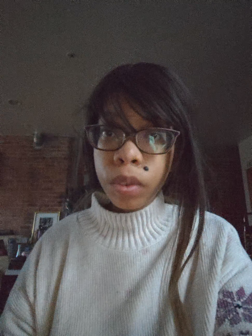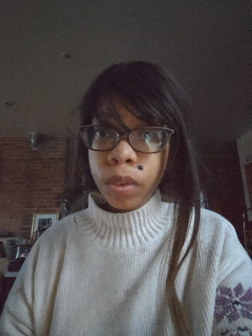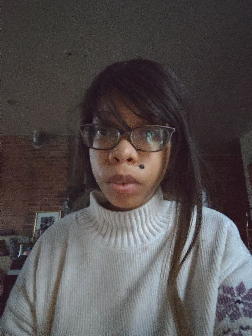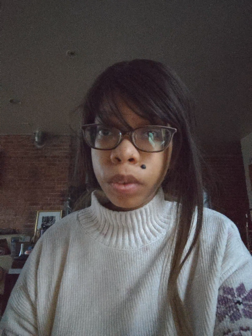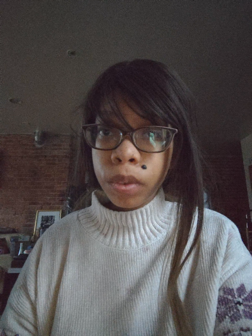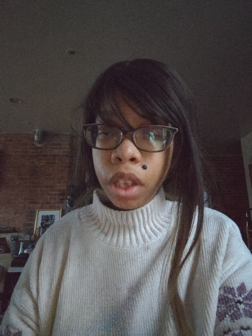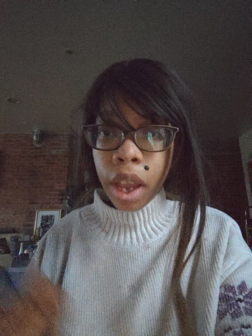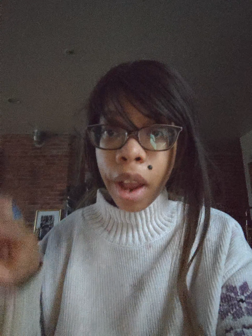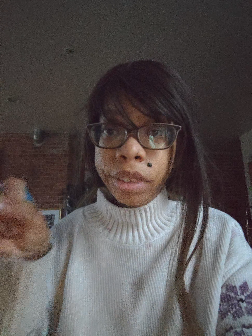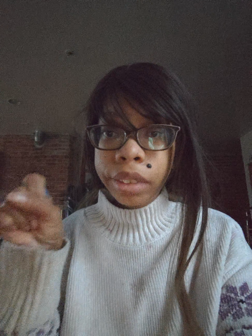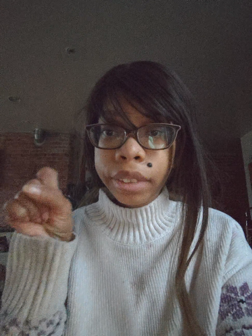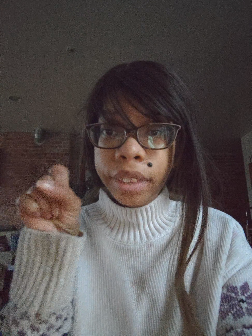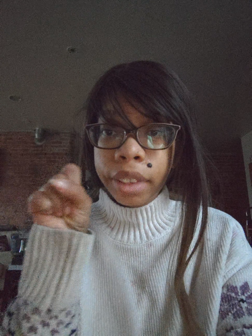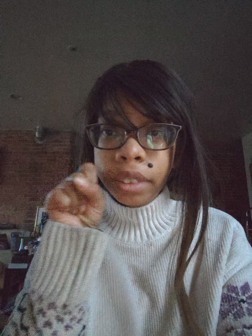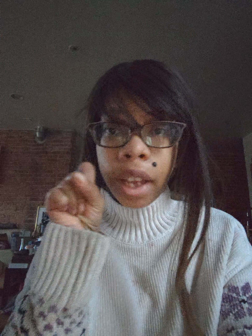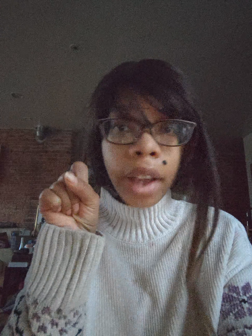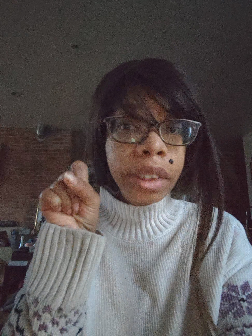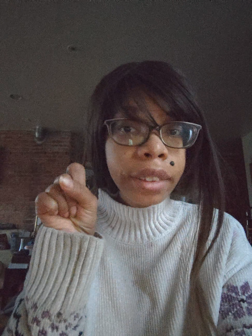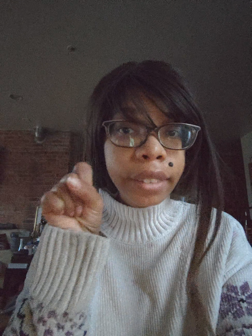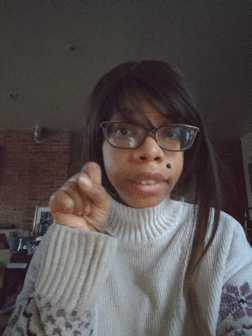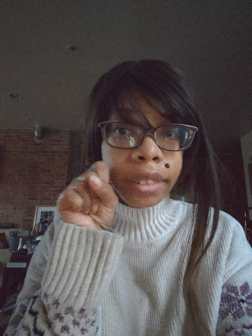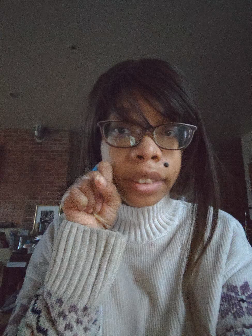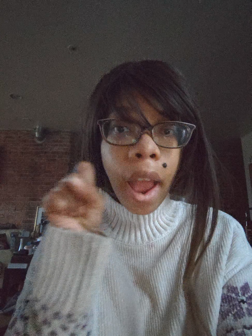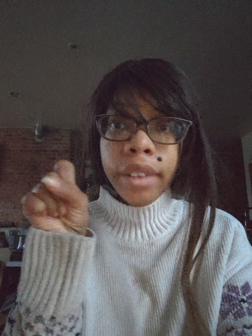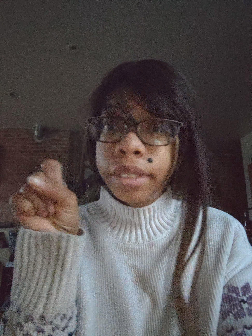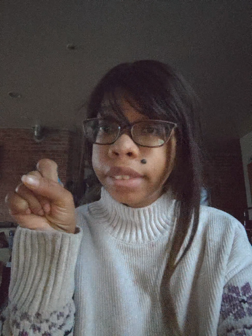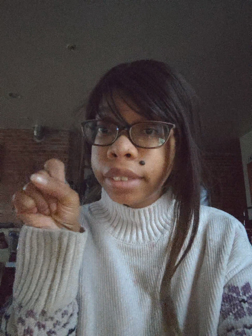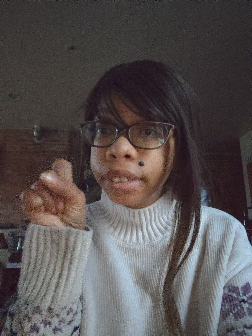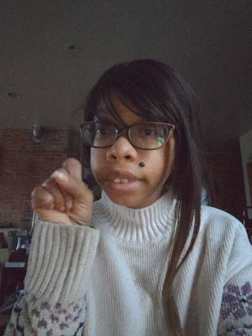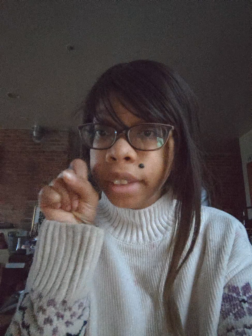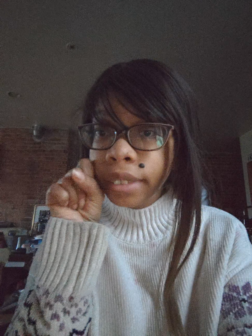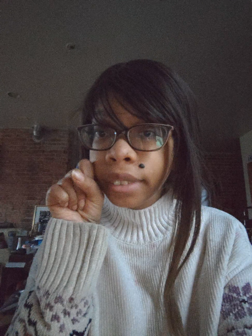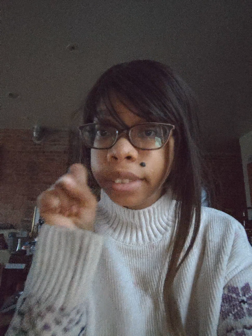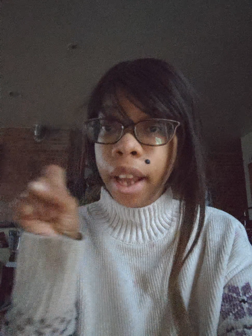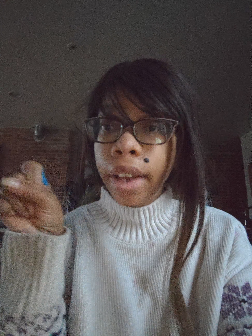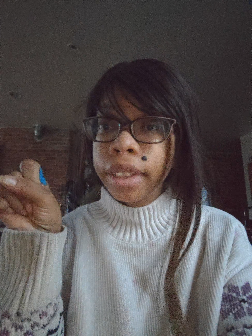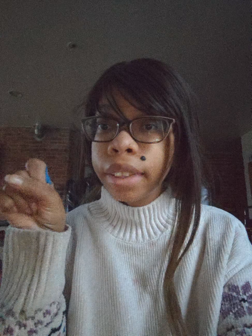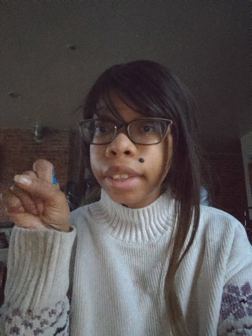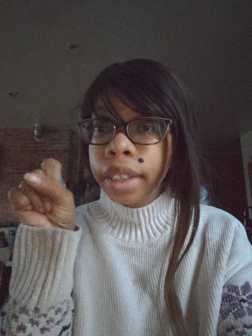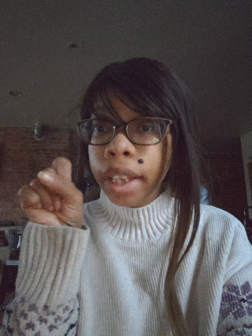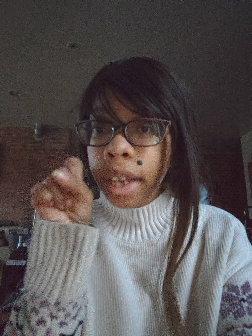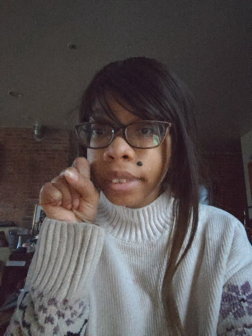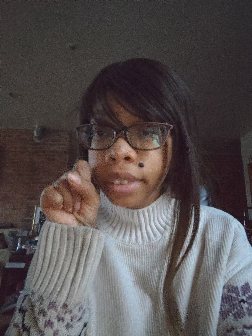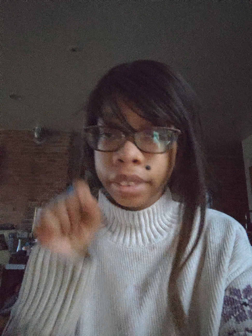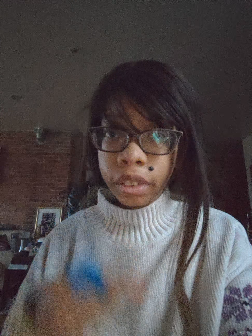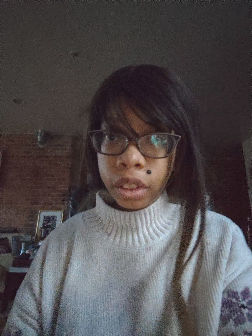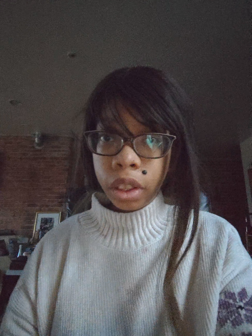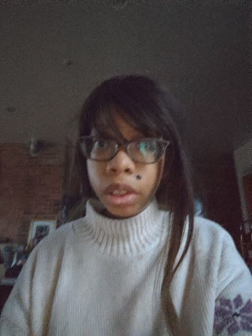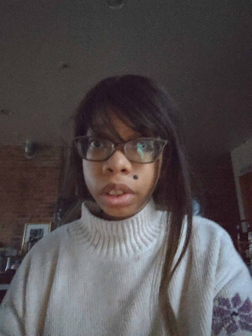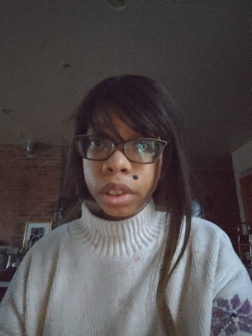carrot